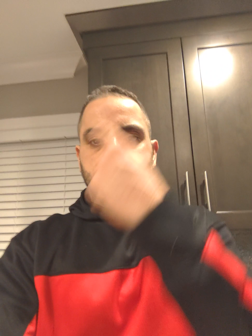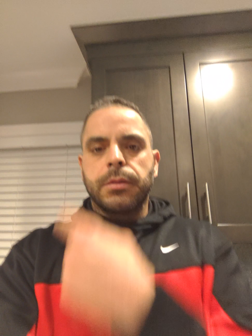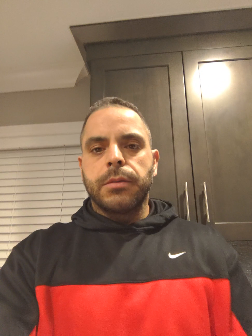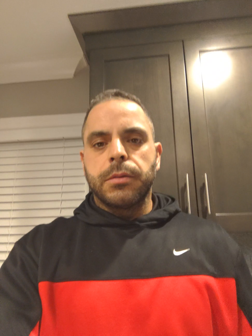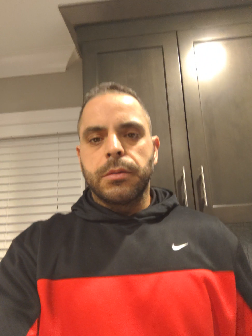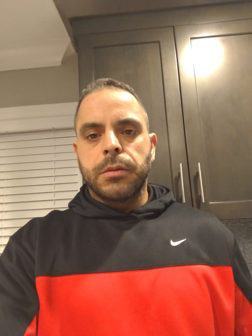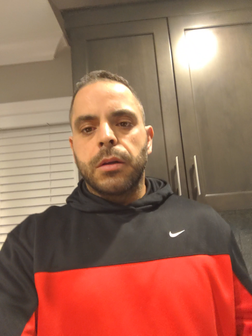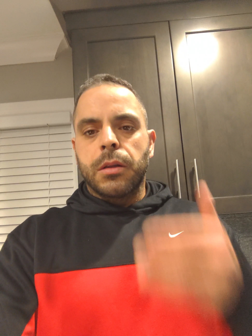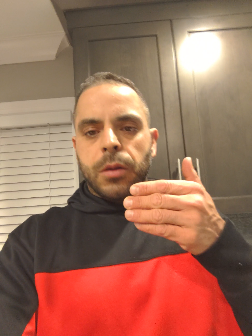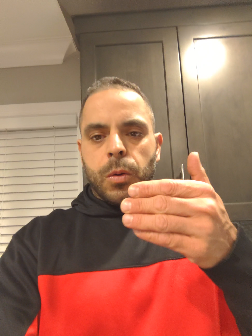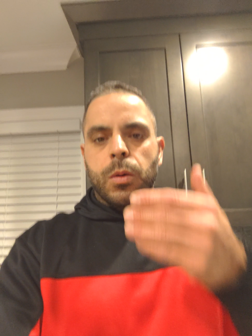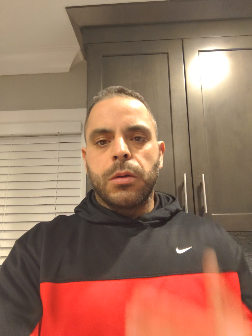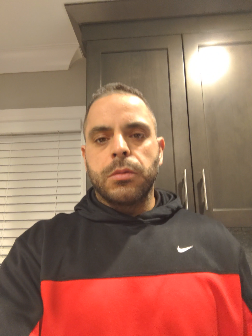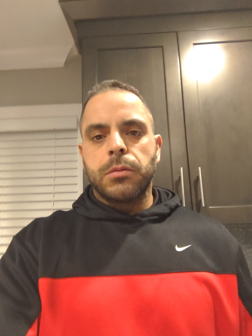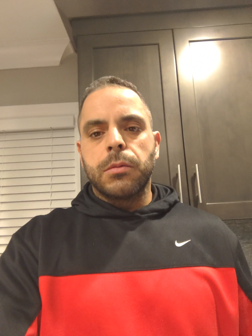close